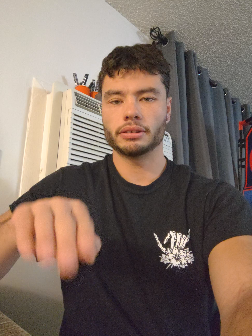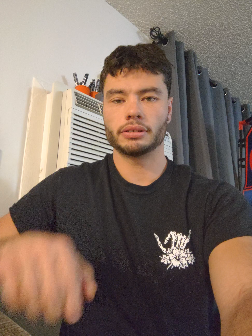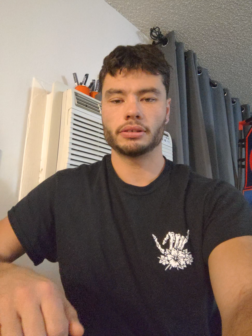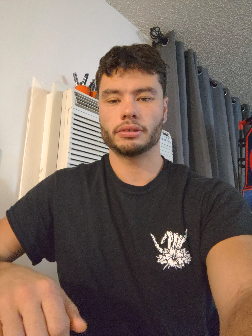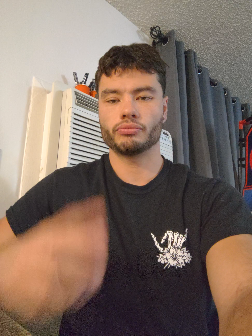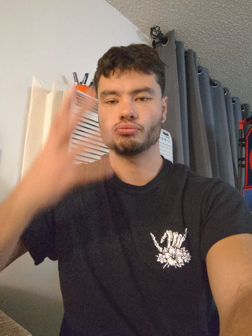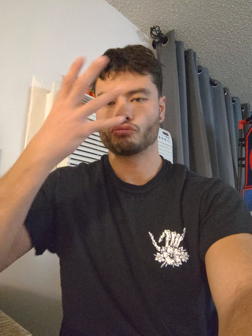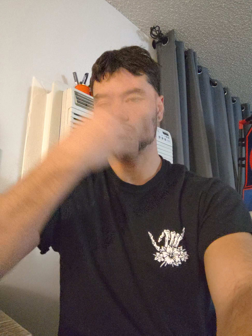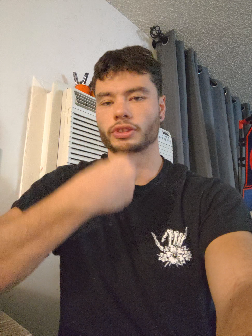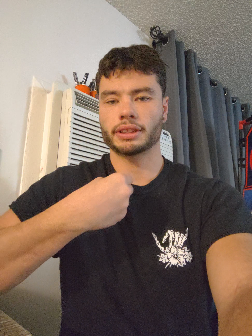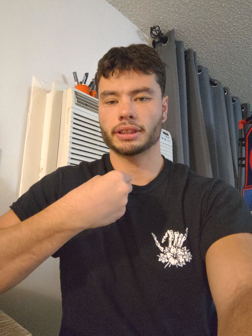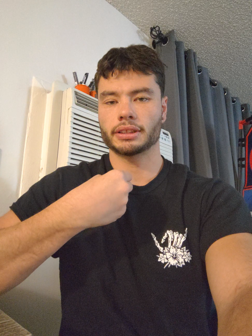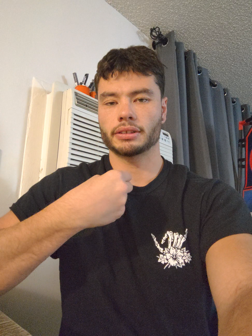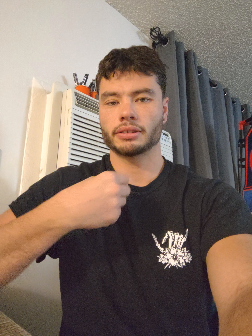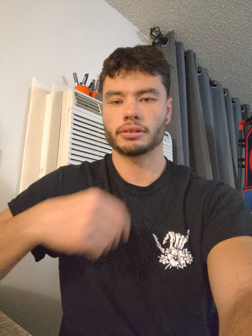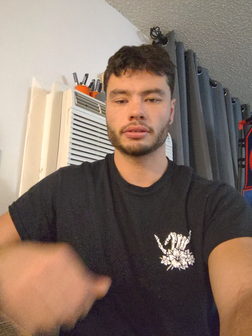pretty